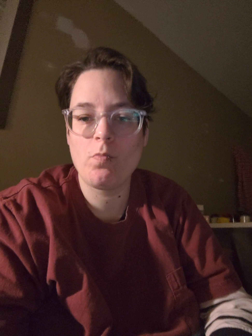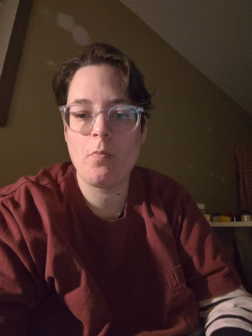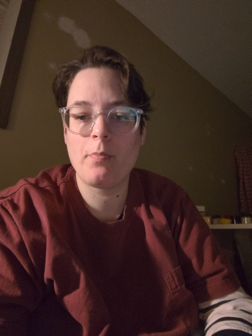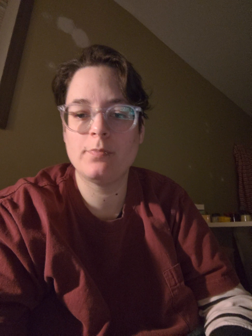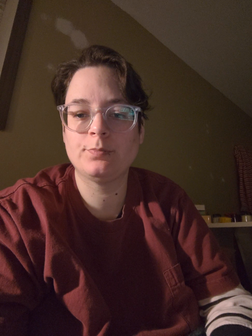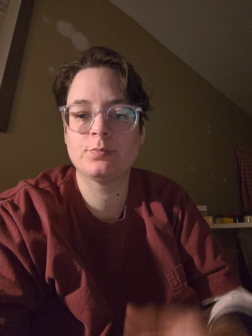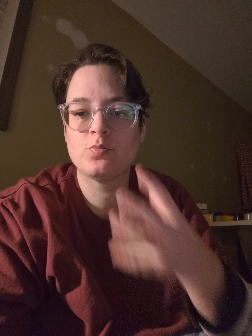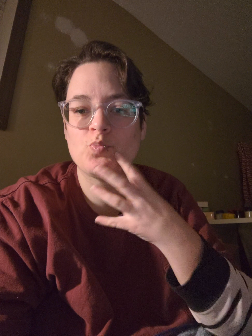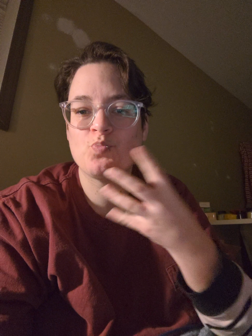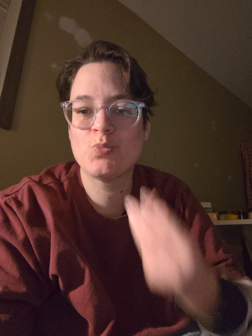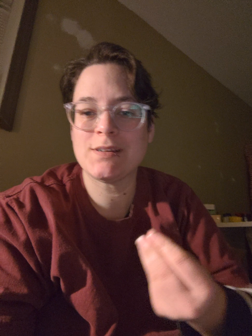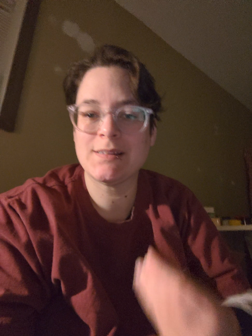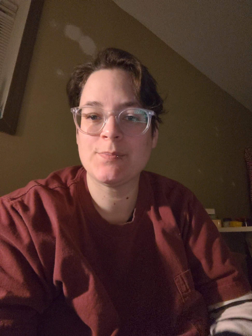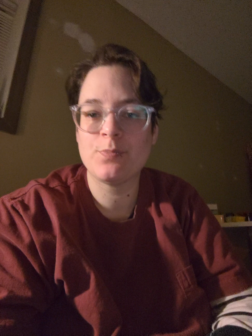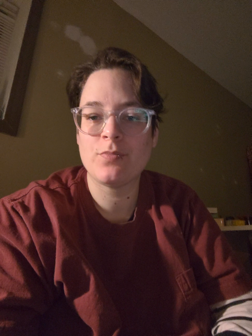wet